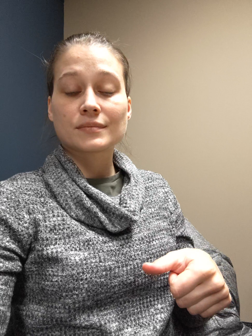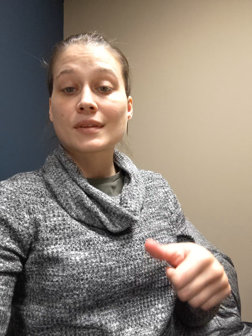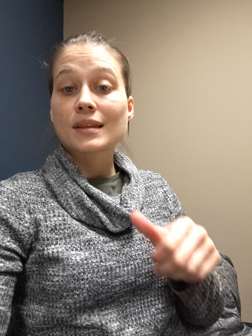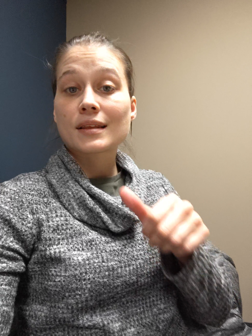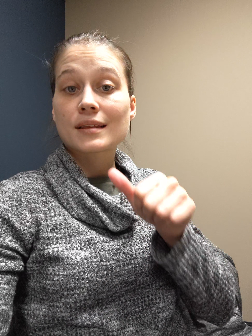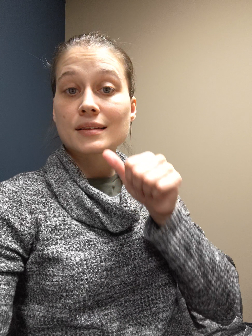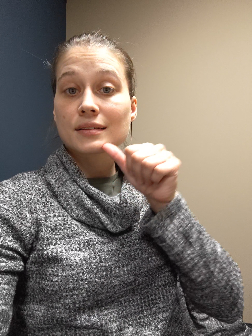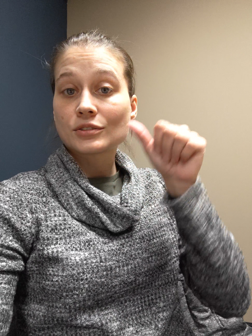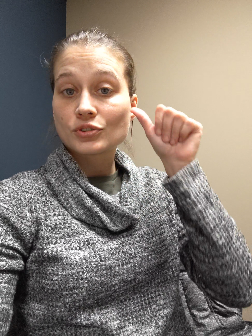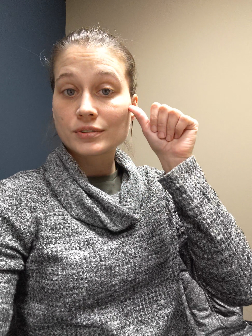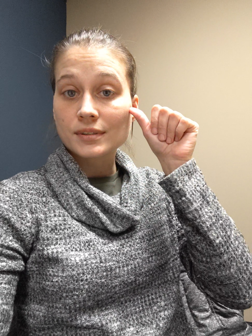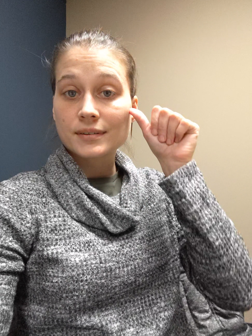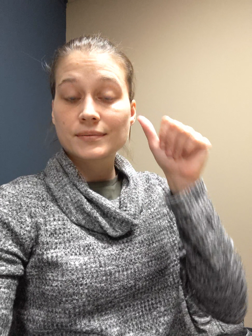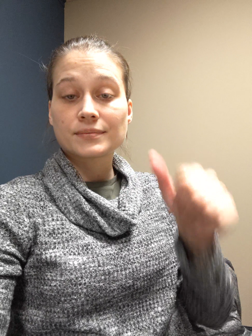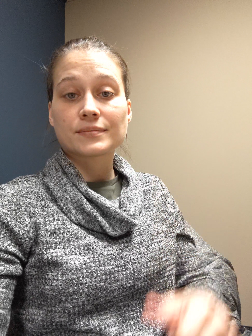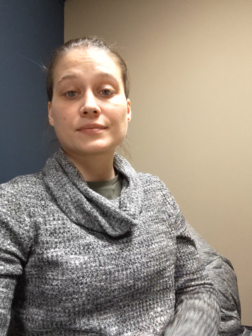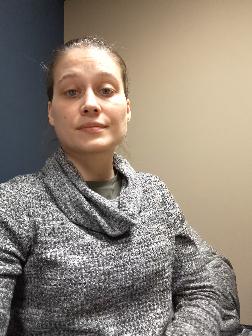yesterday